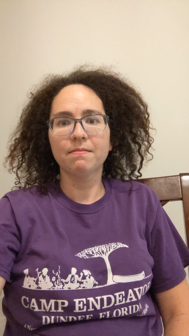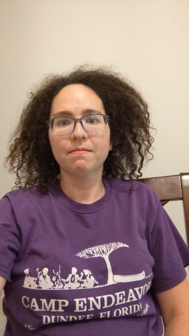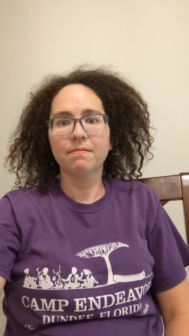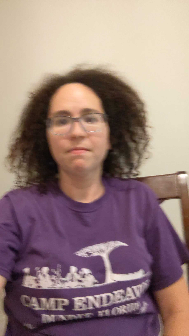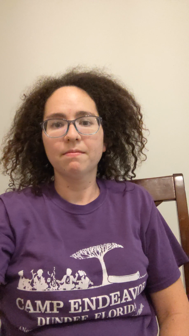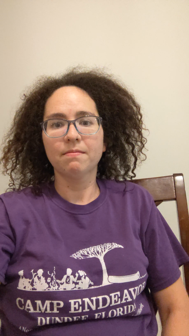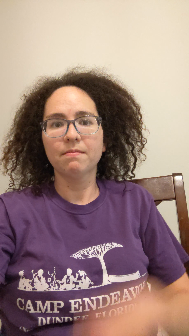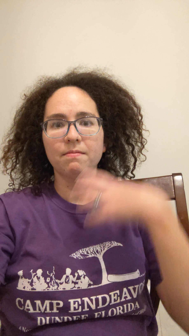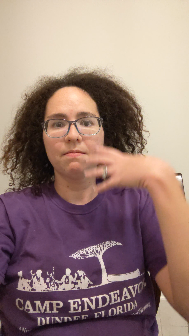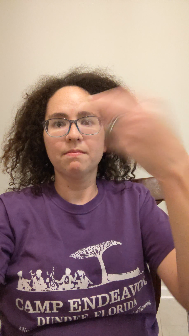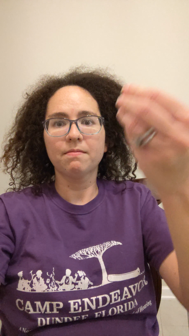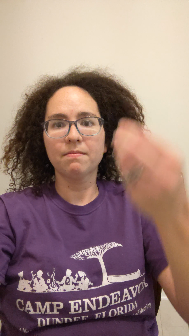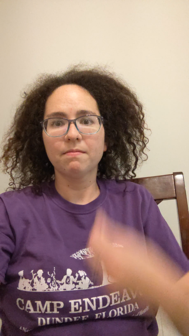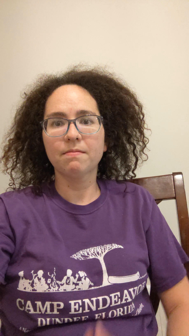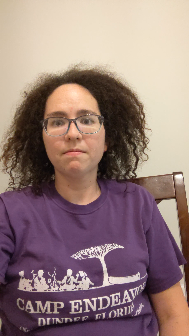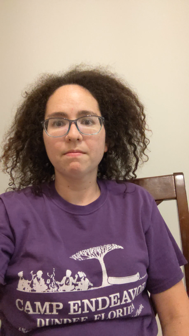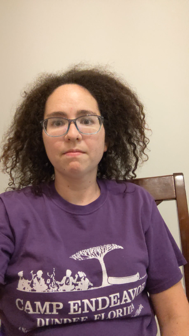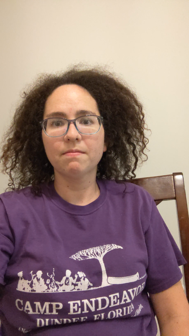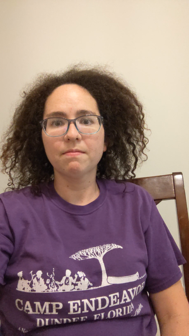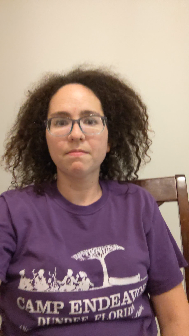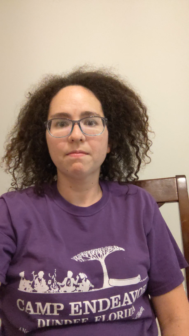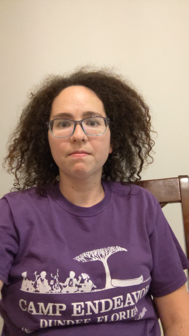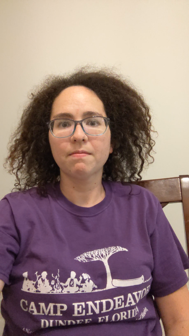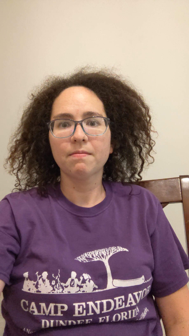got to